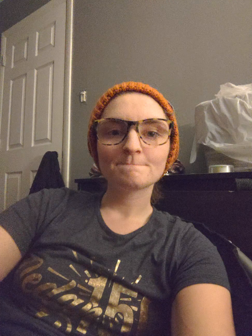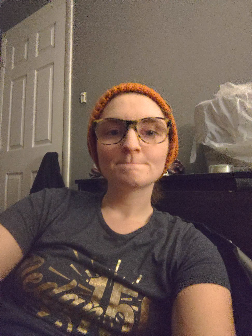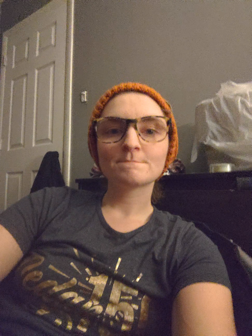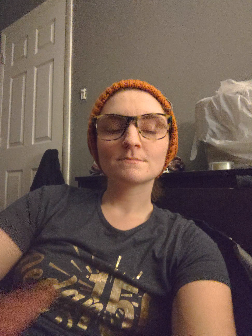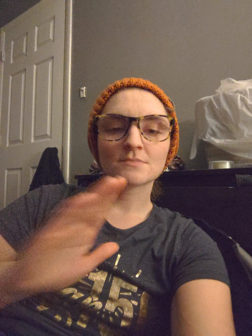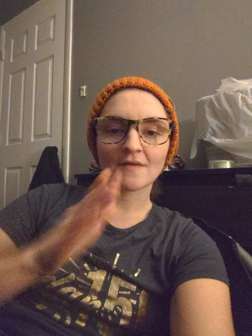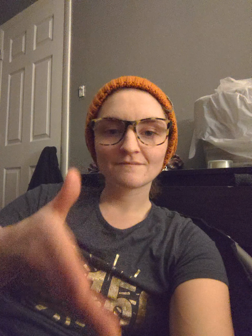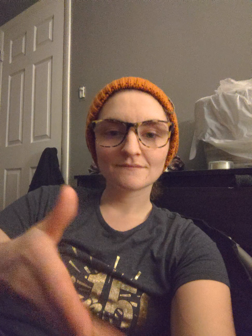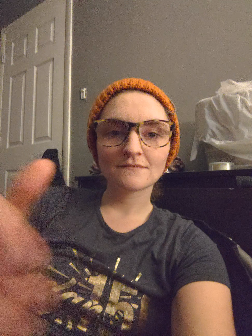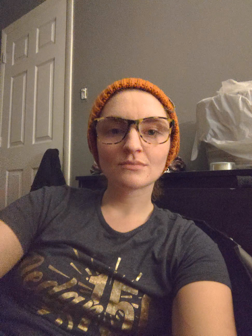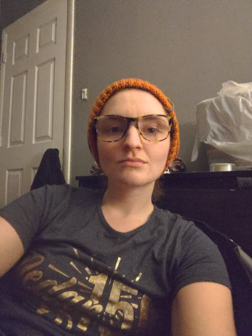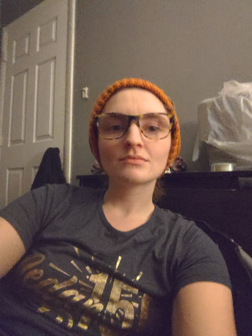after